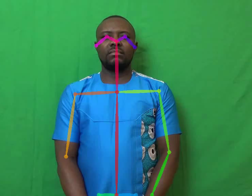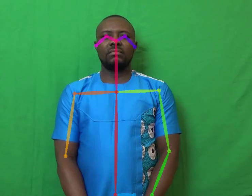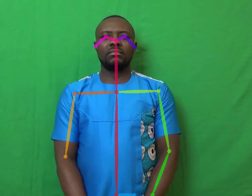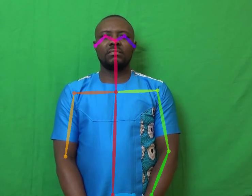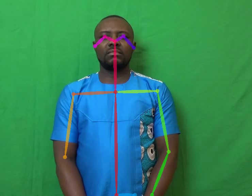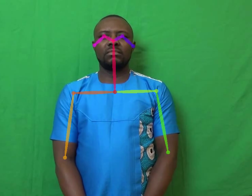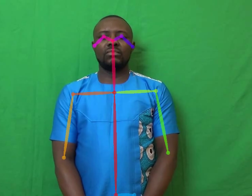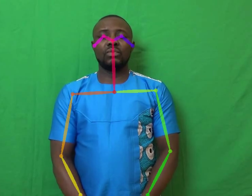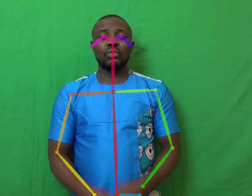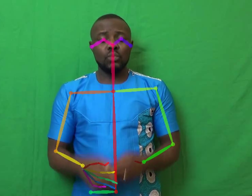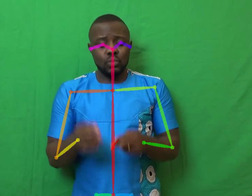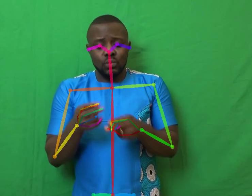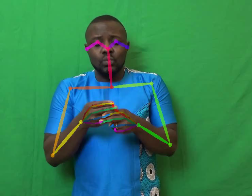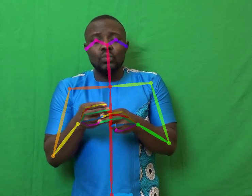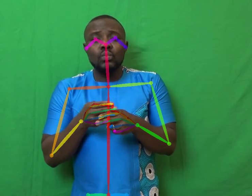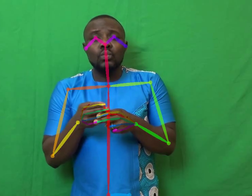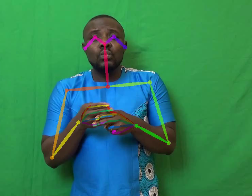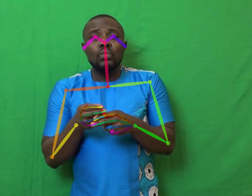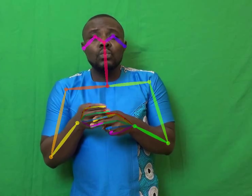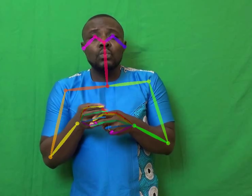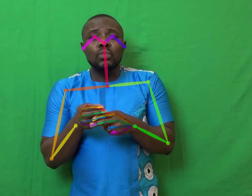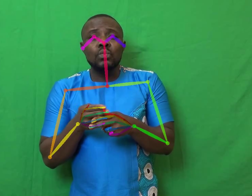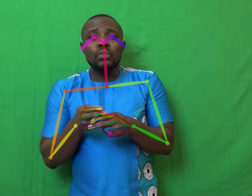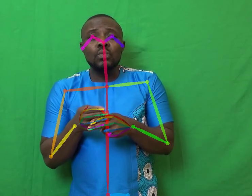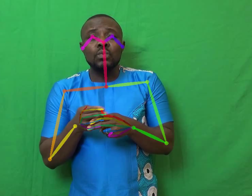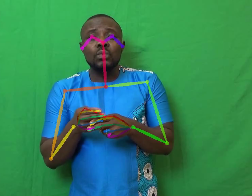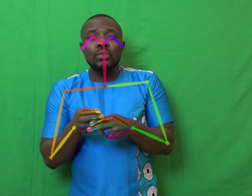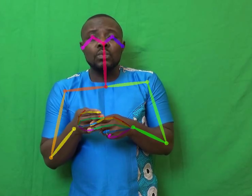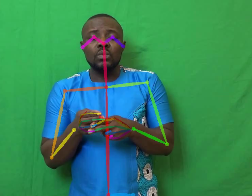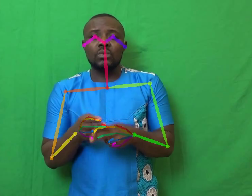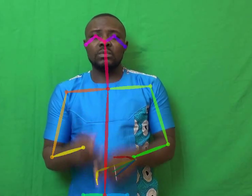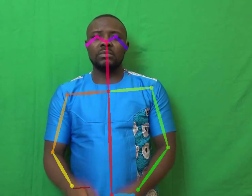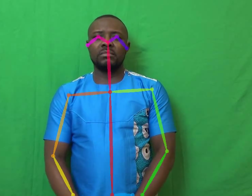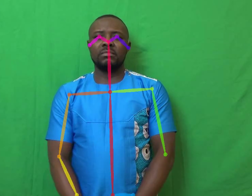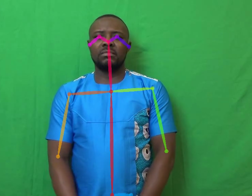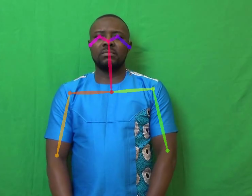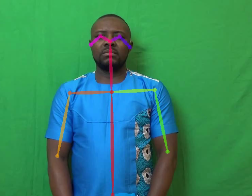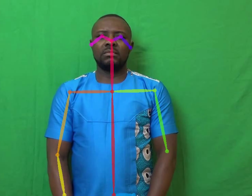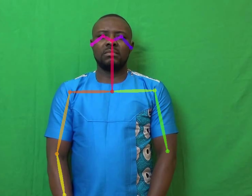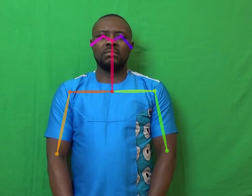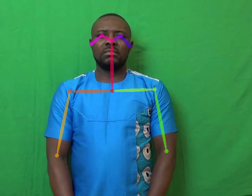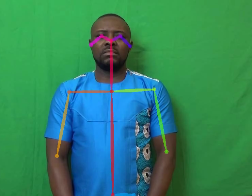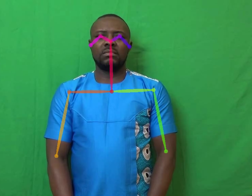temporary or short